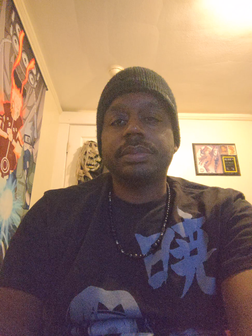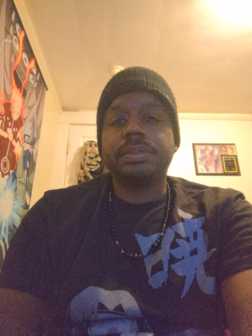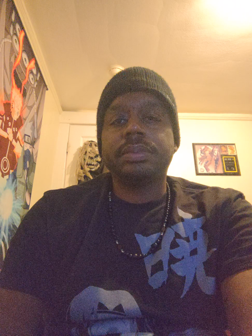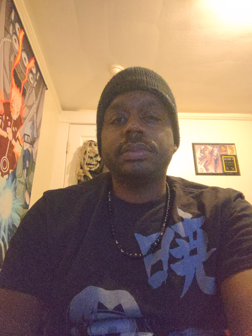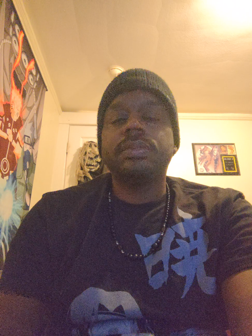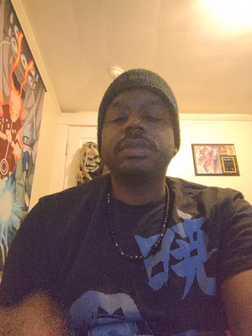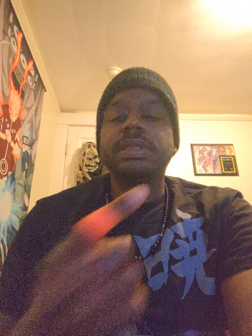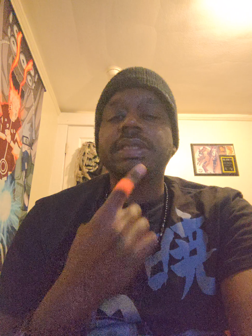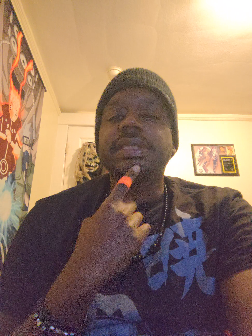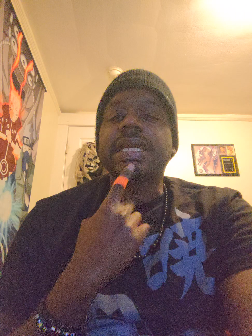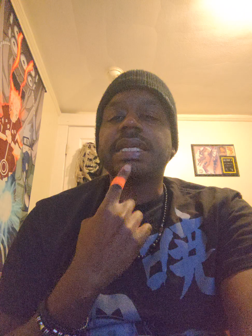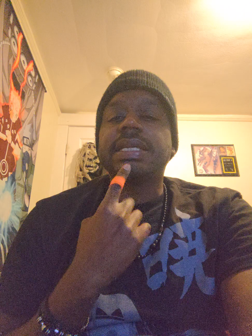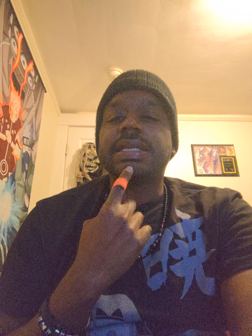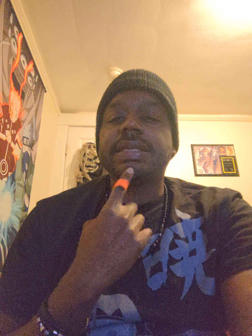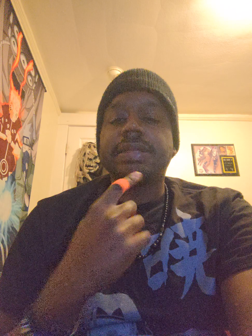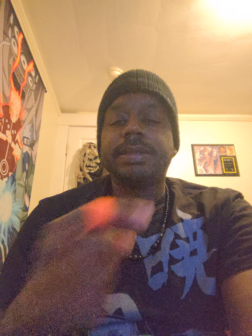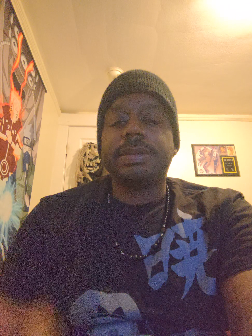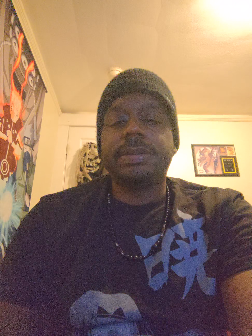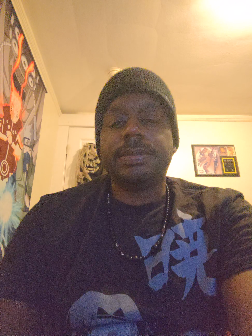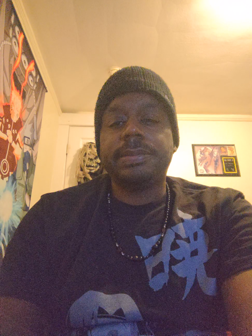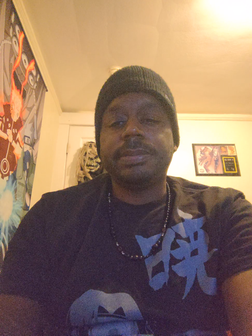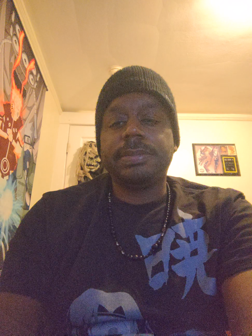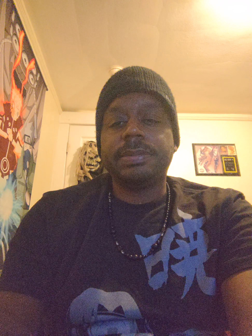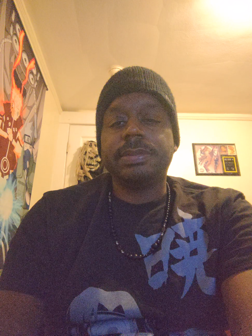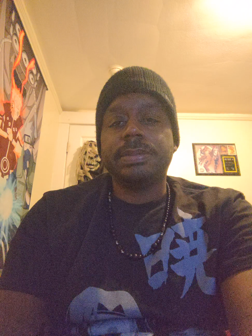say